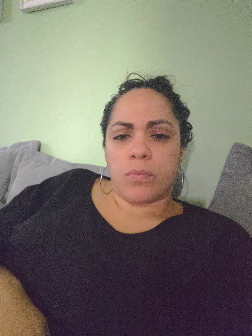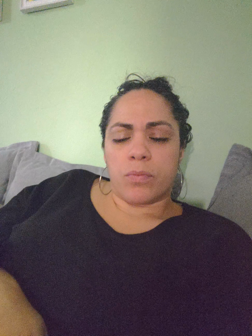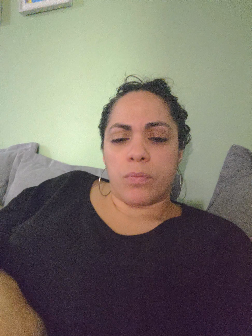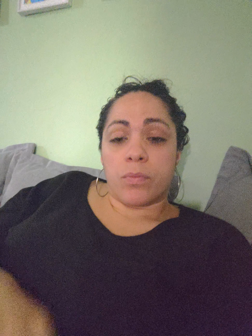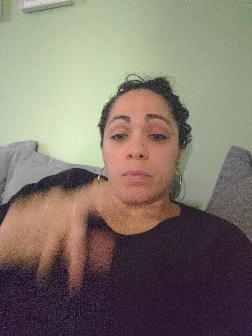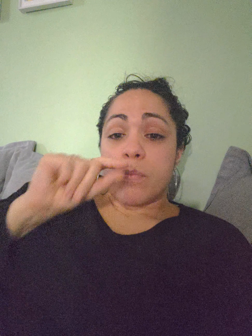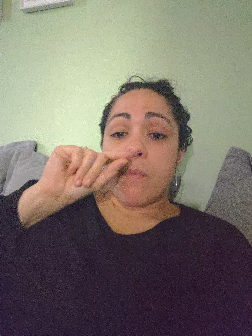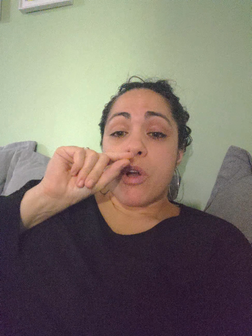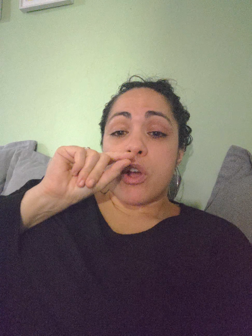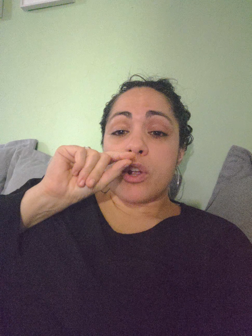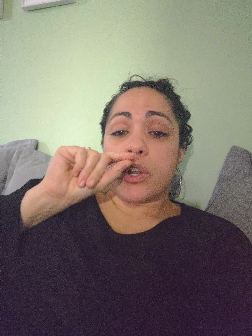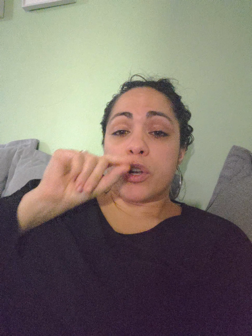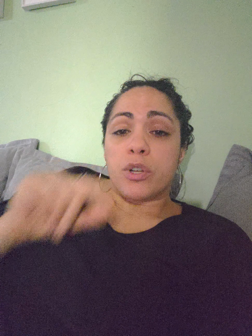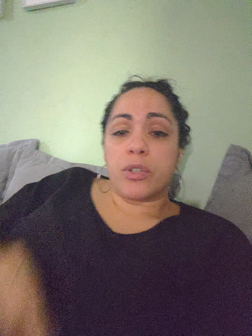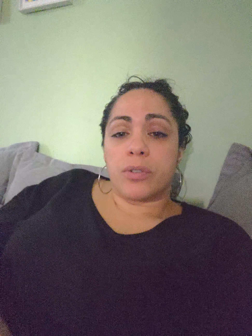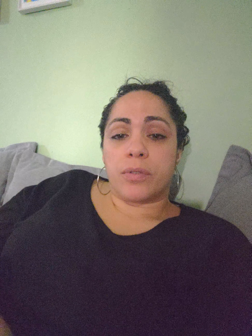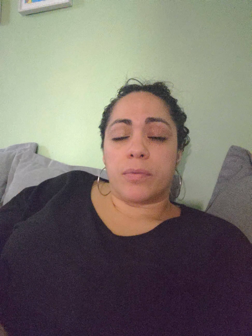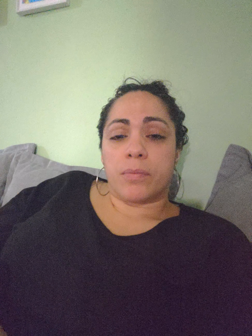bird